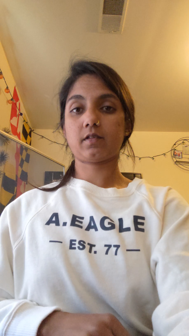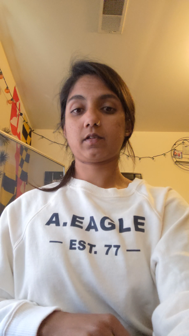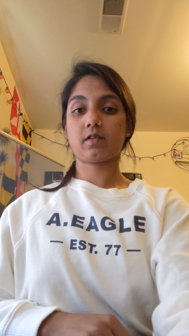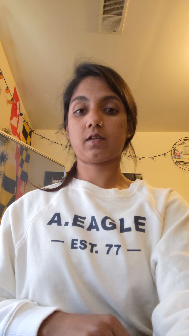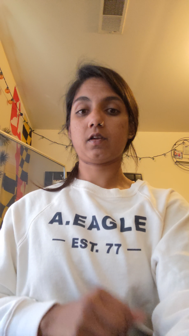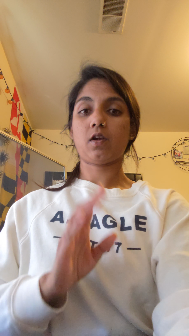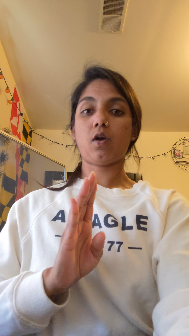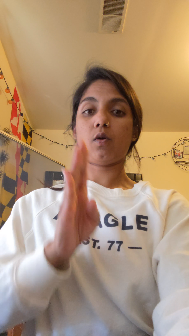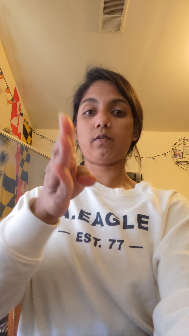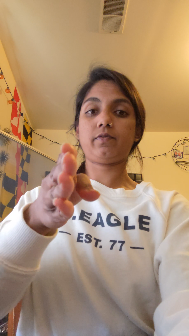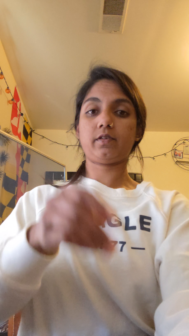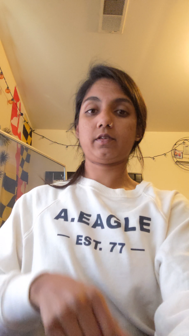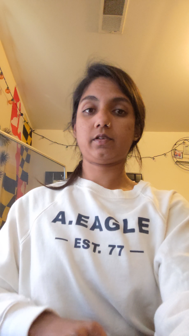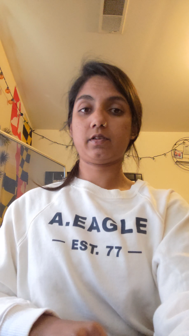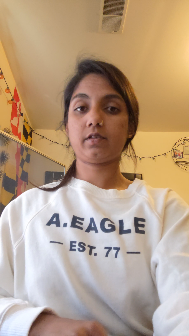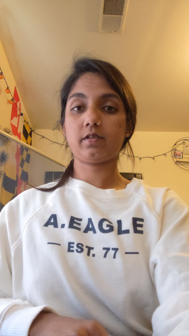over